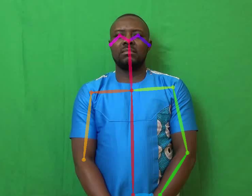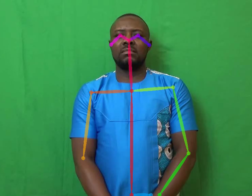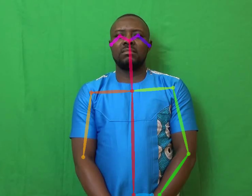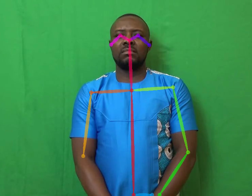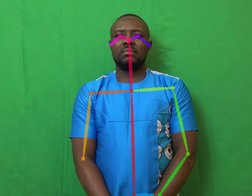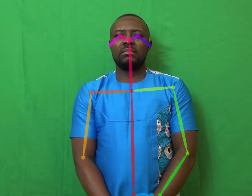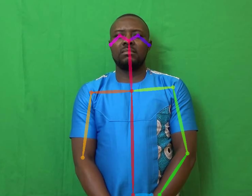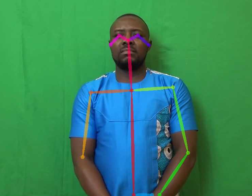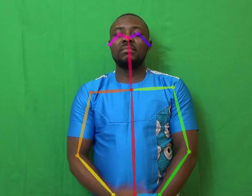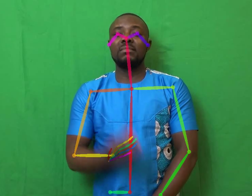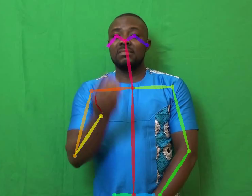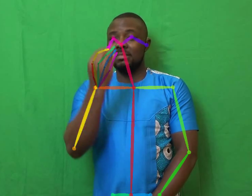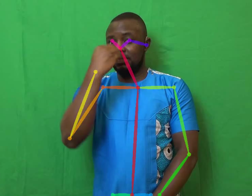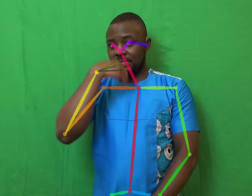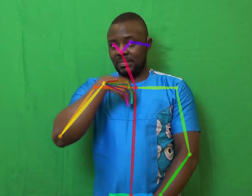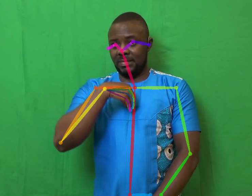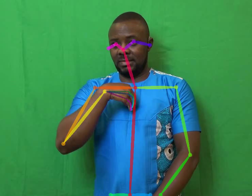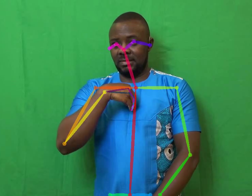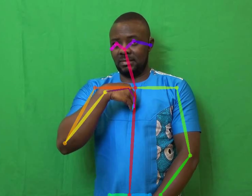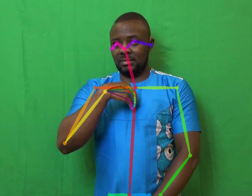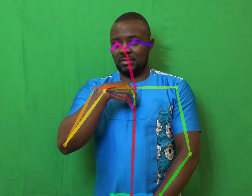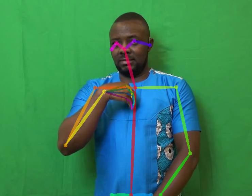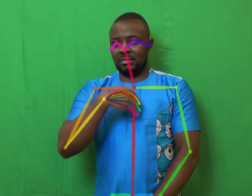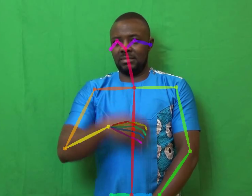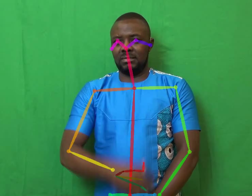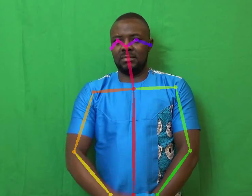eat